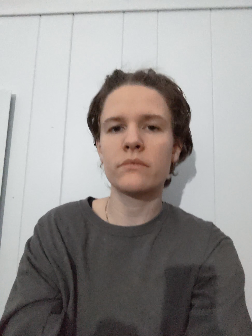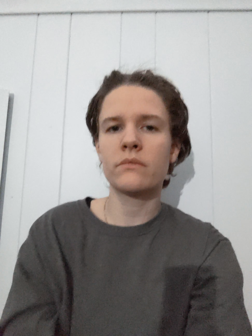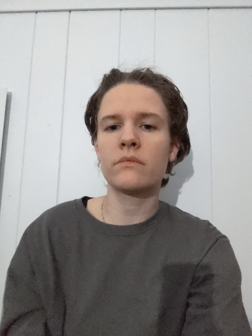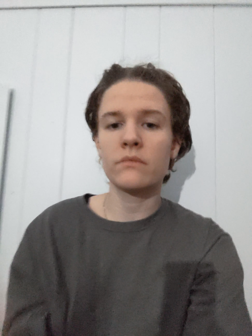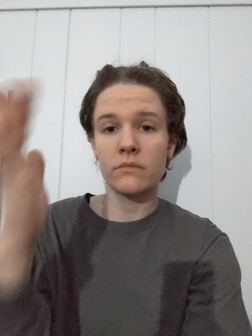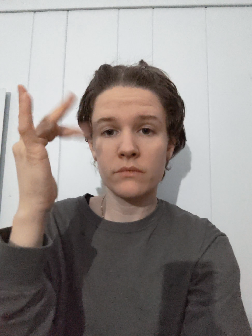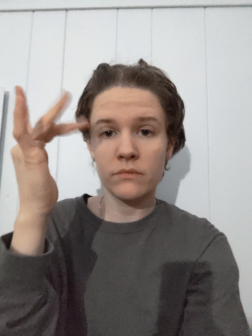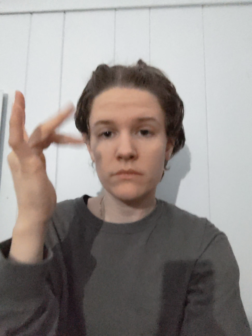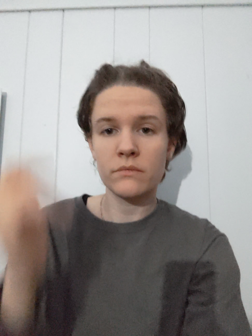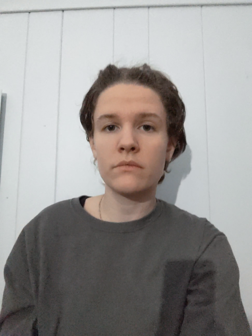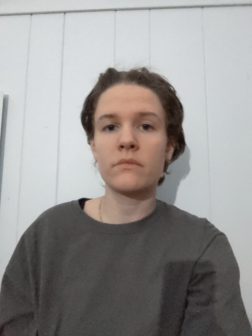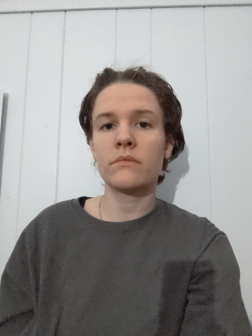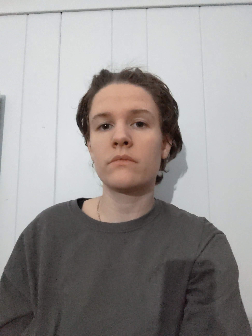why